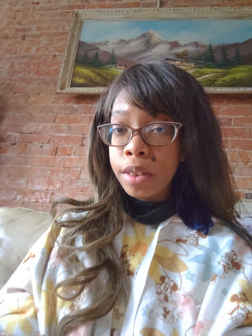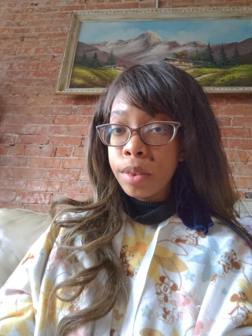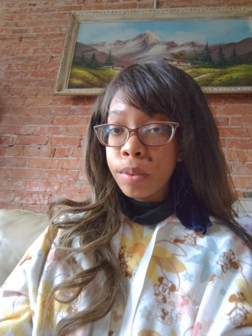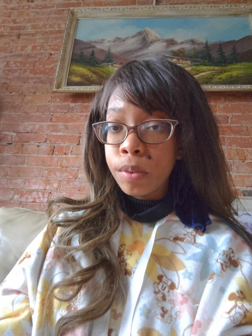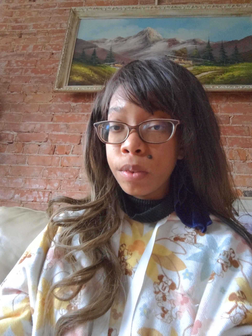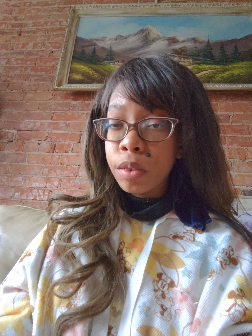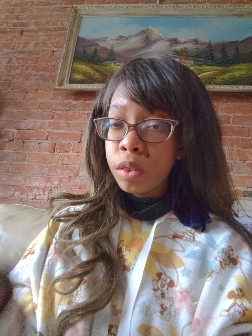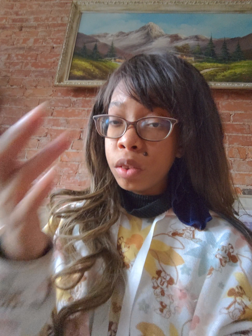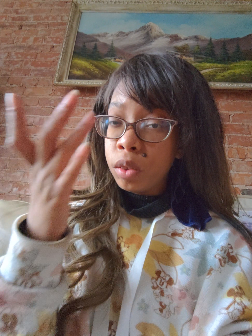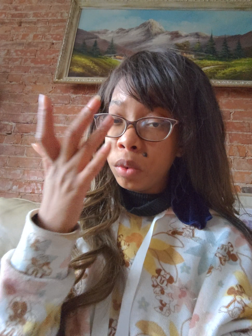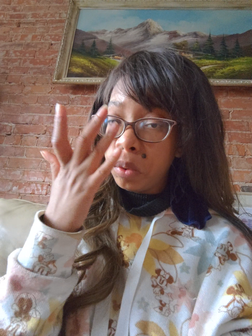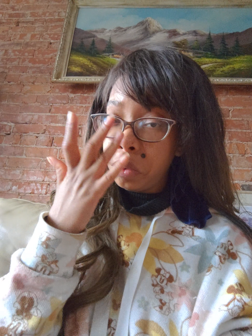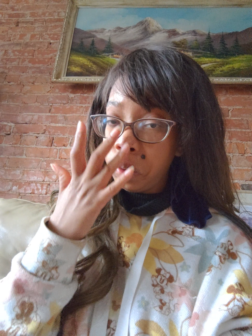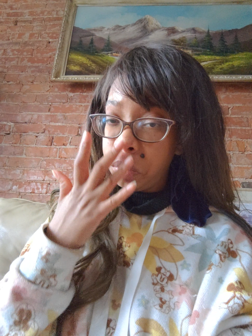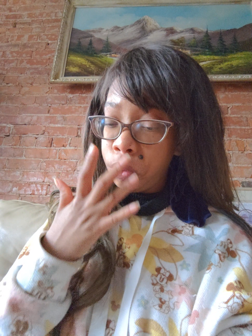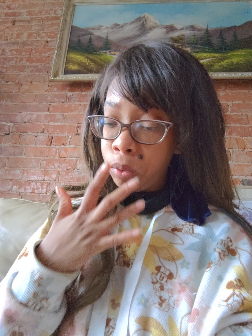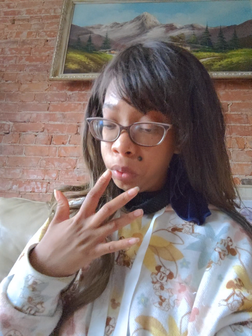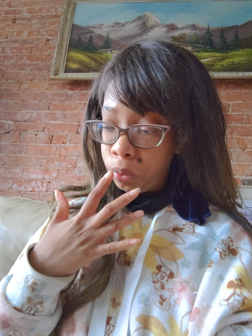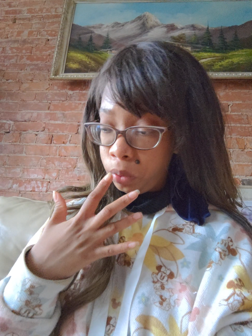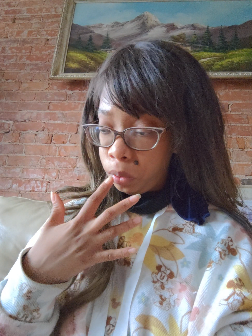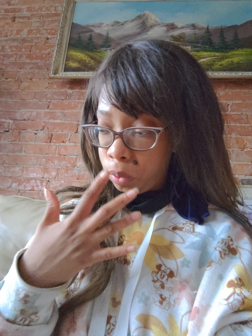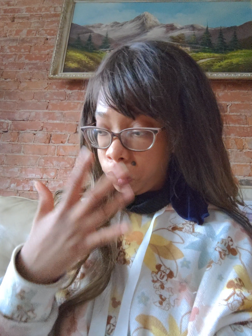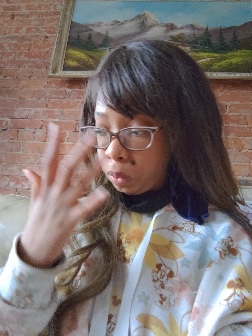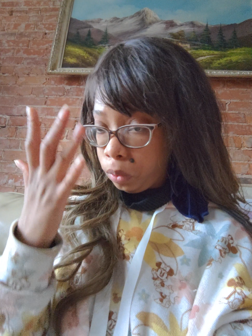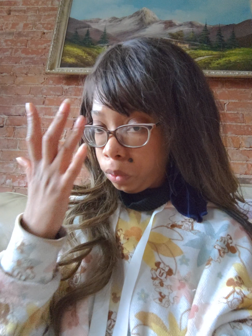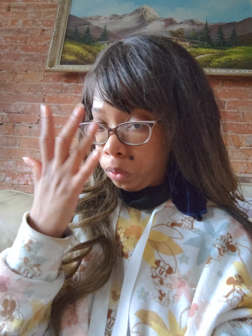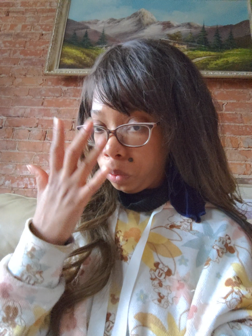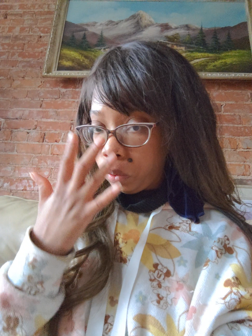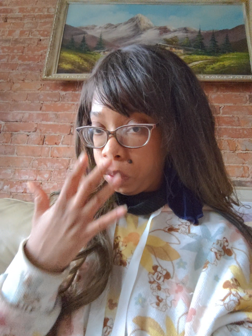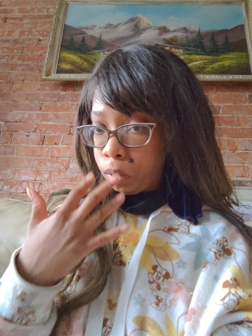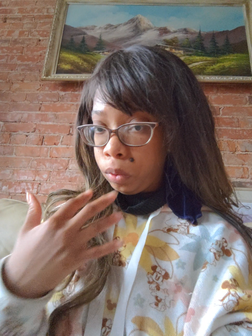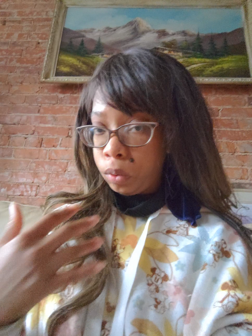sad